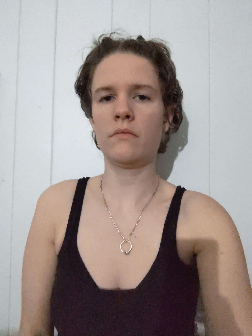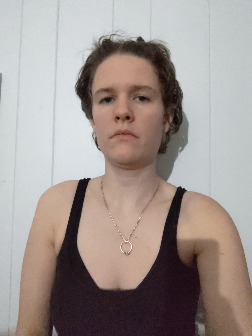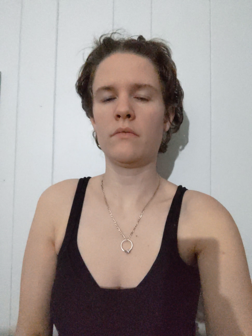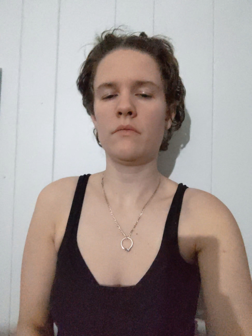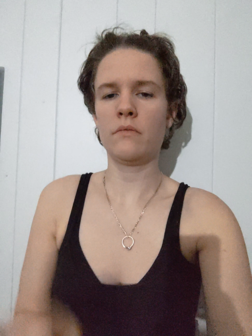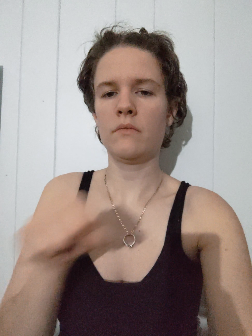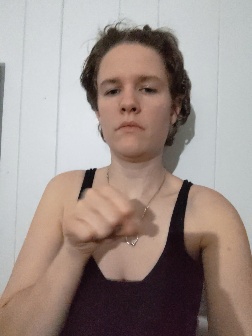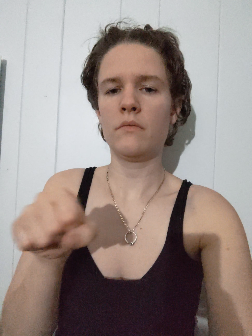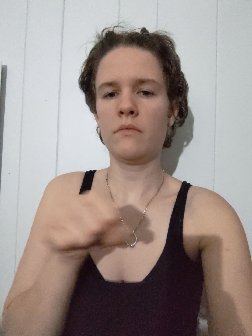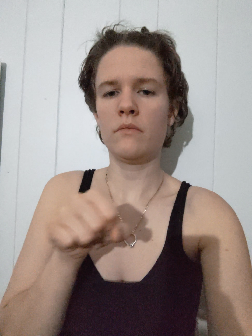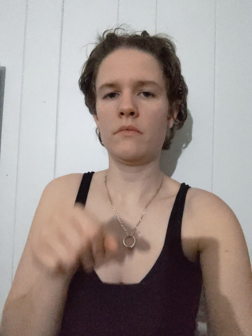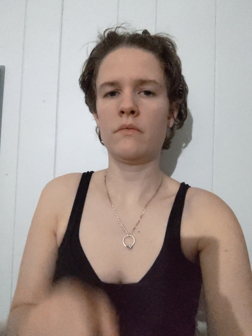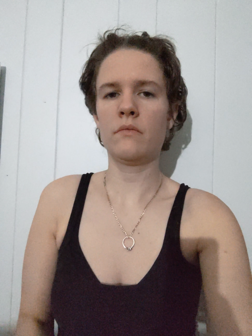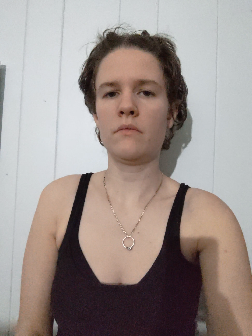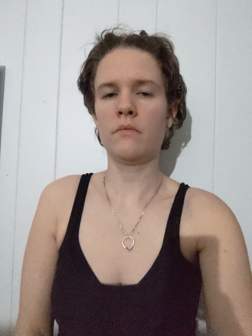shoe